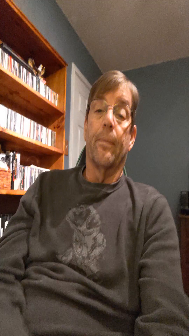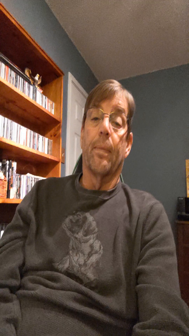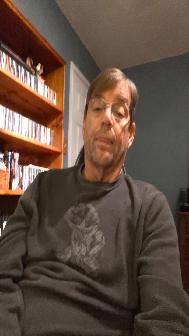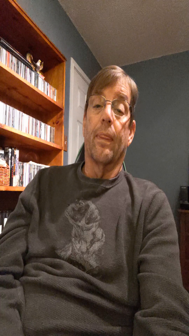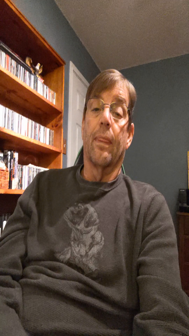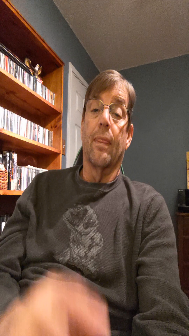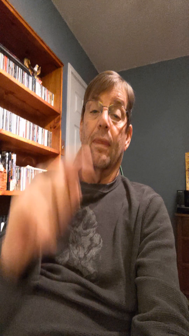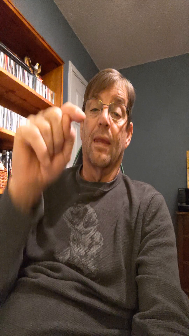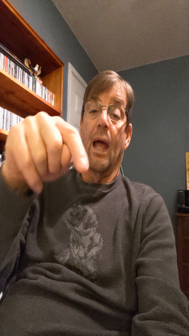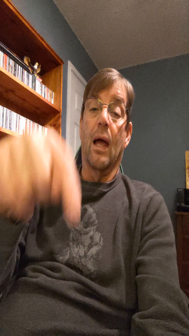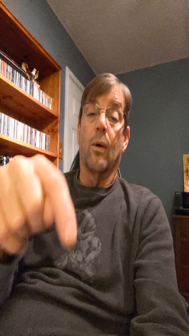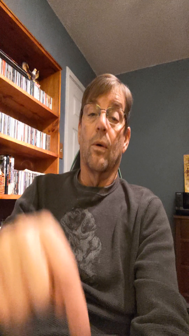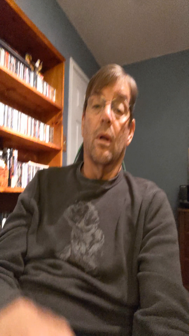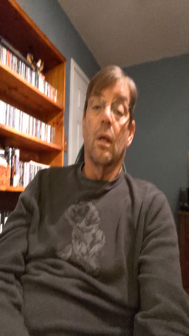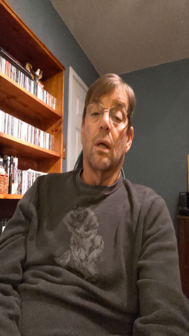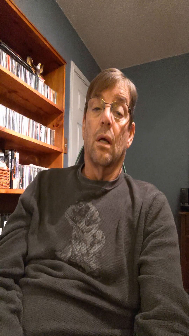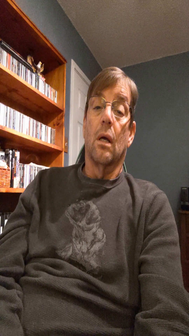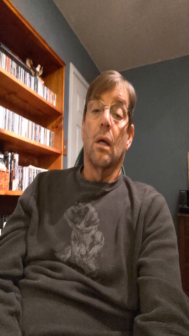down